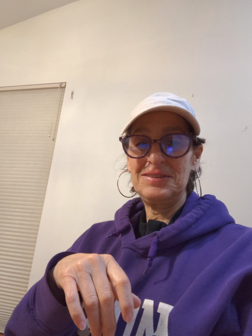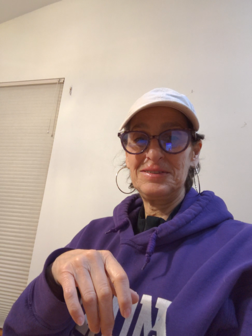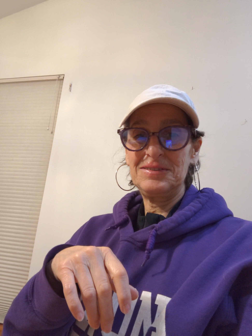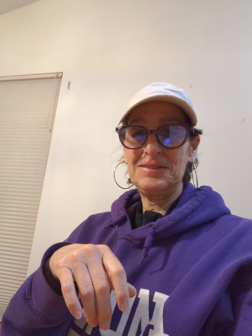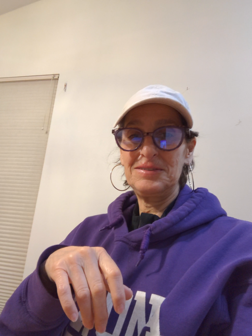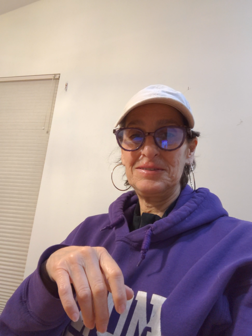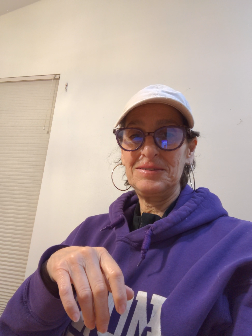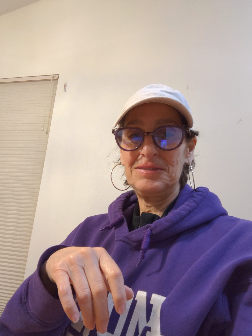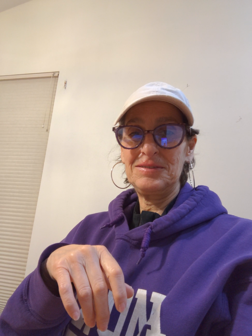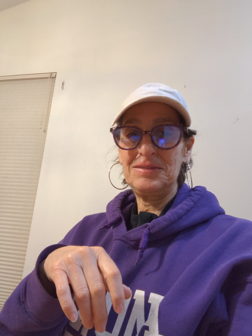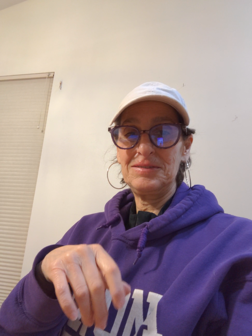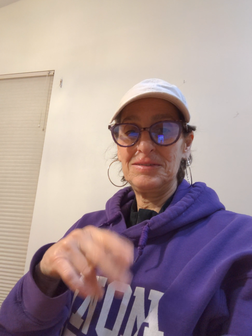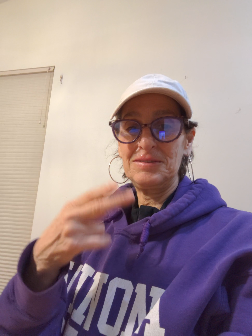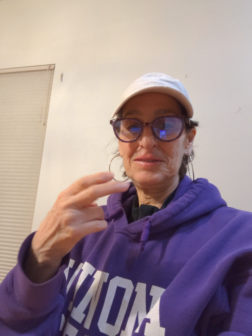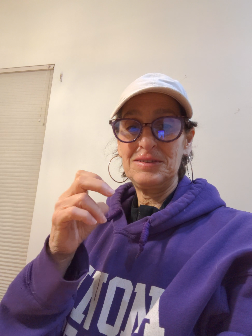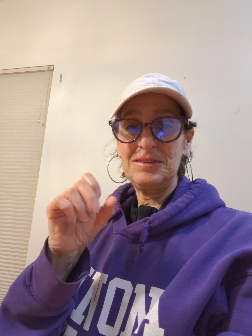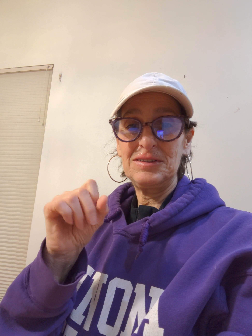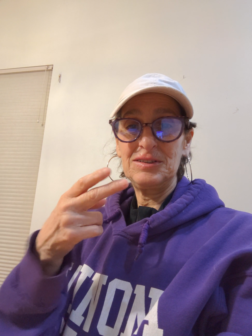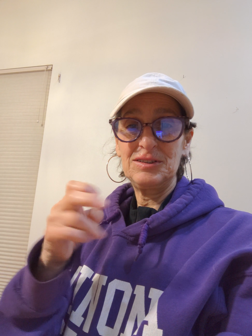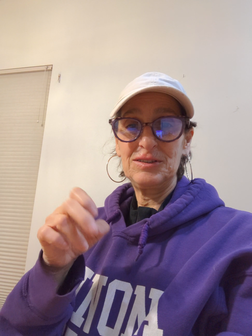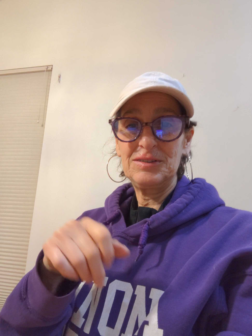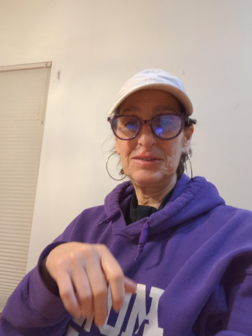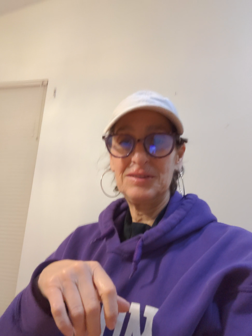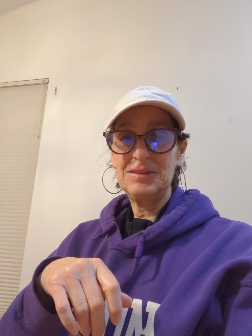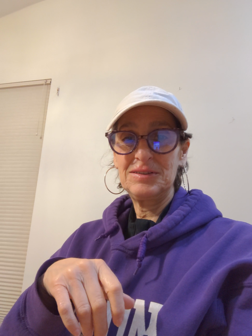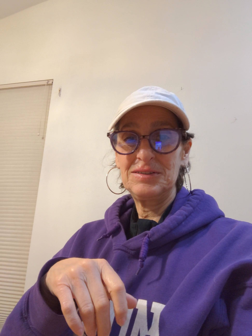he/she/it